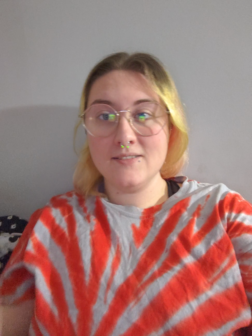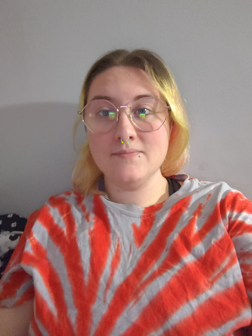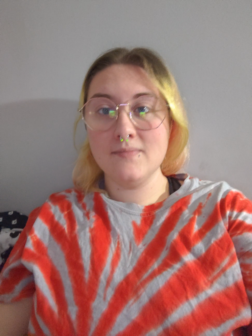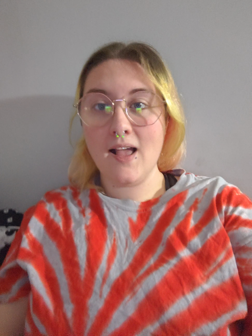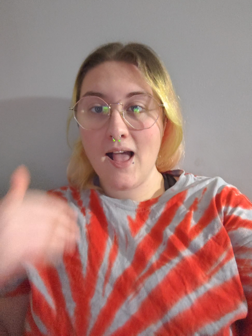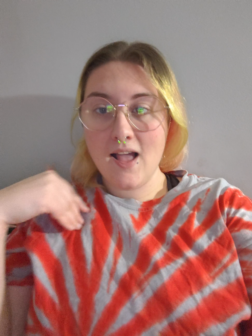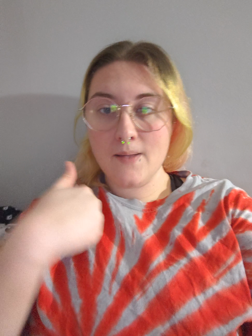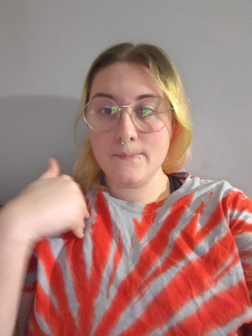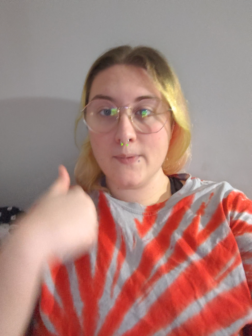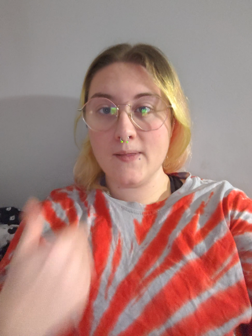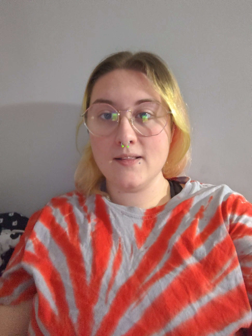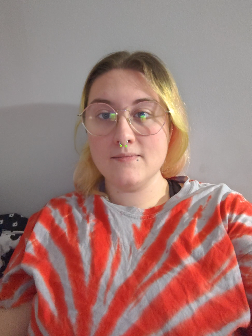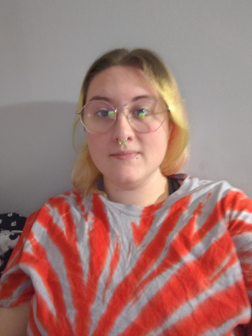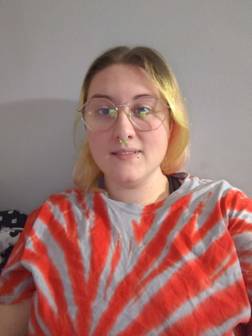animal